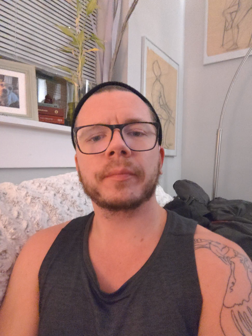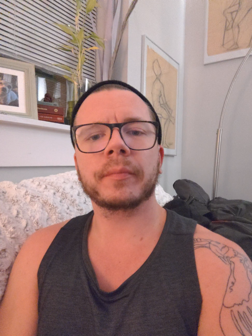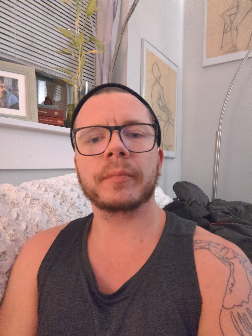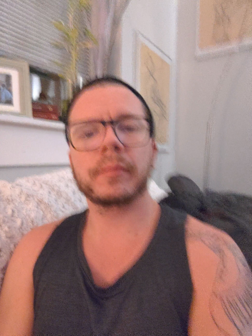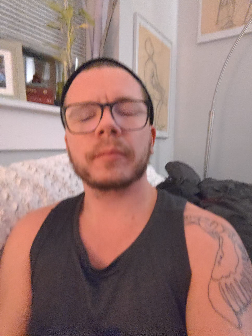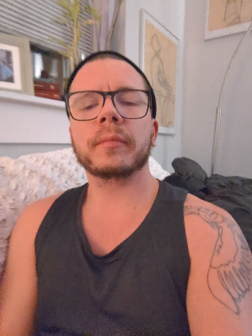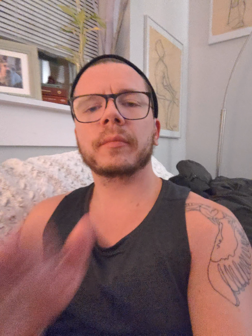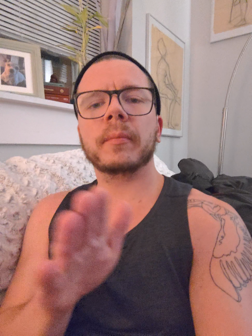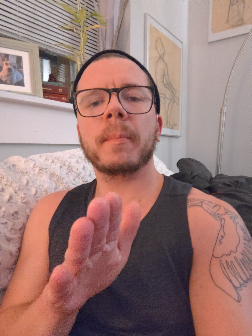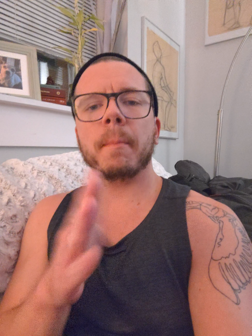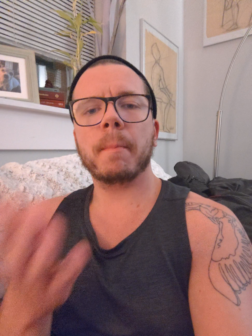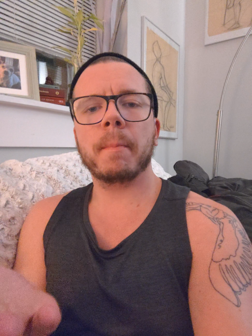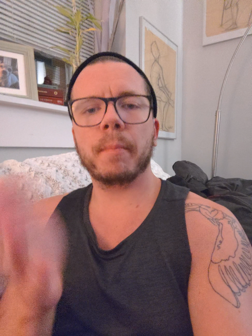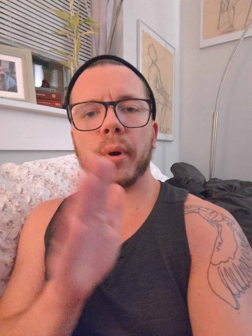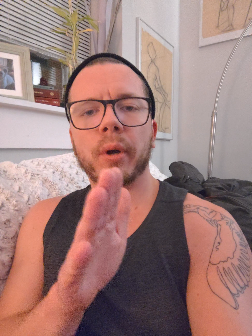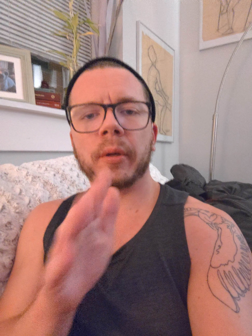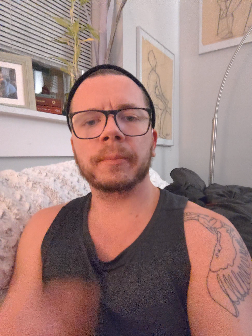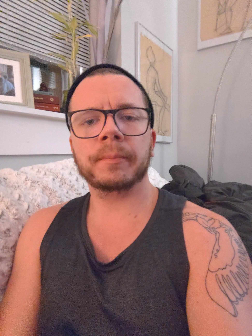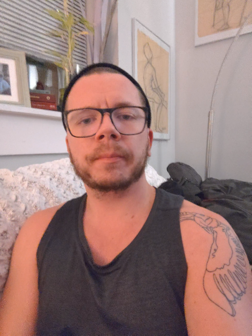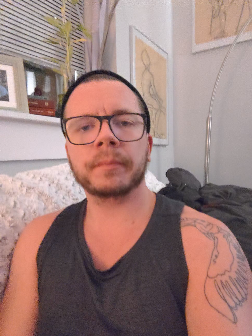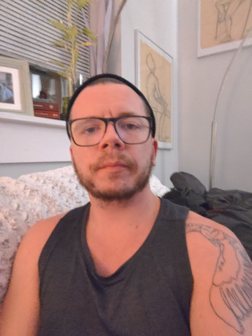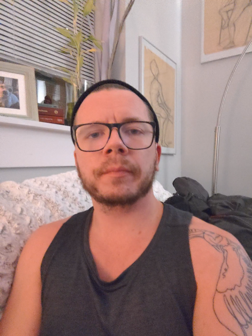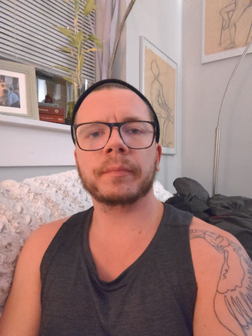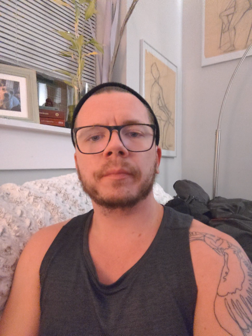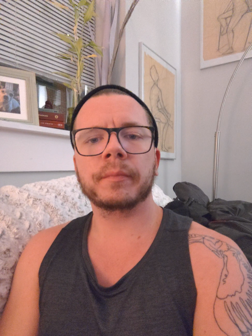book